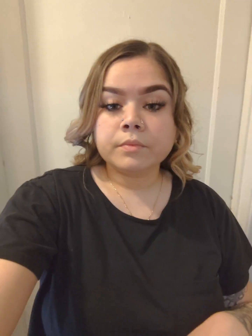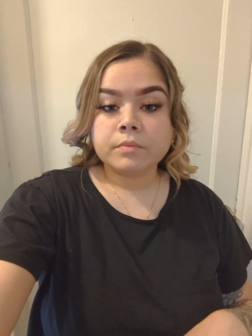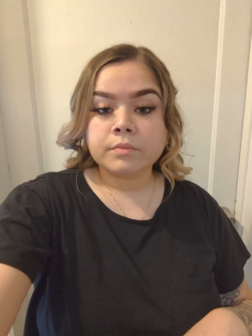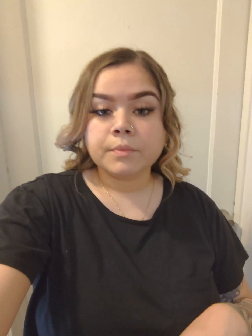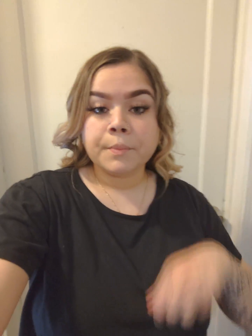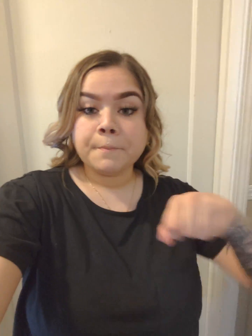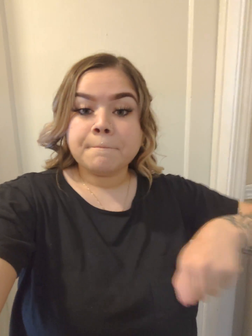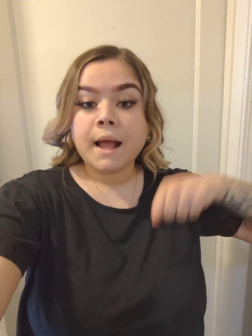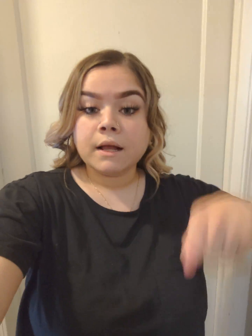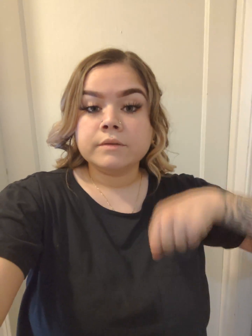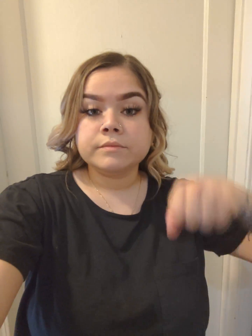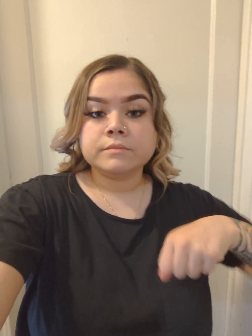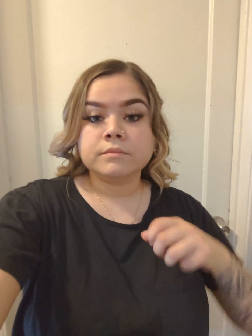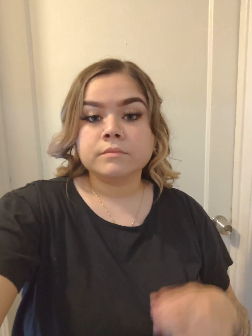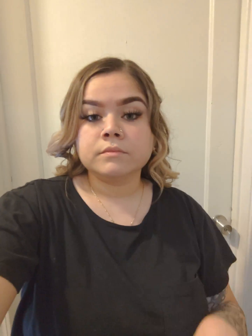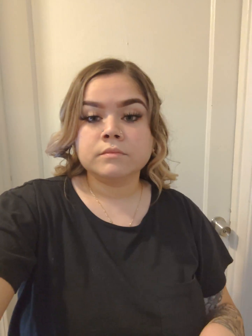bicycle